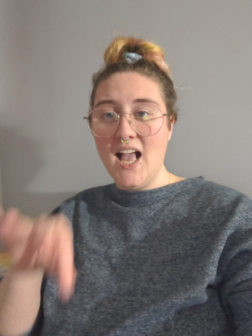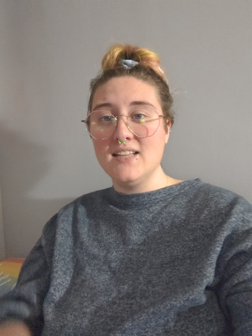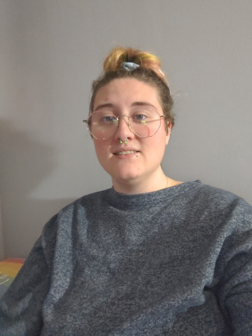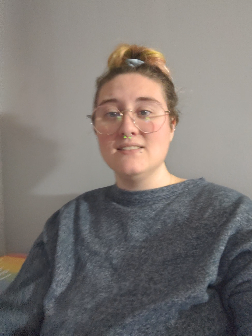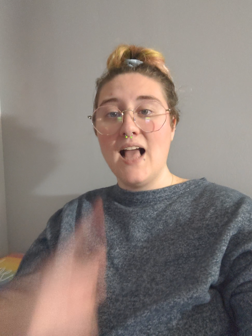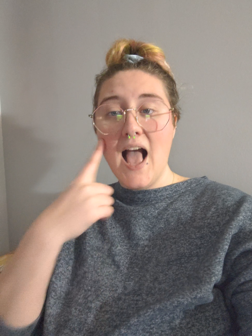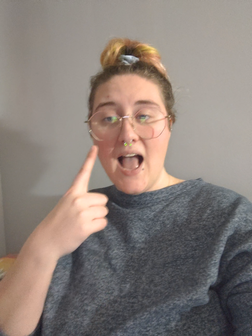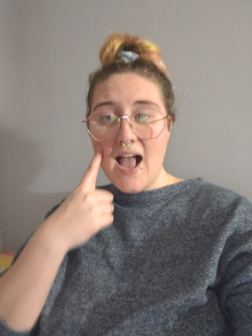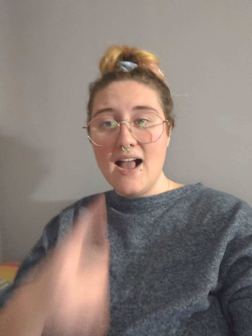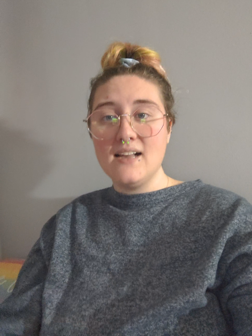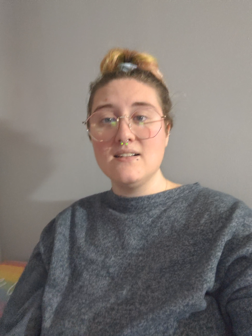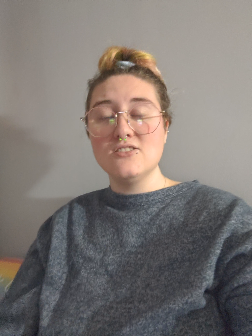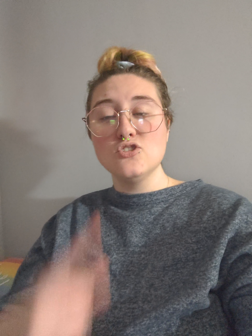eye